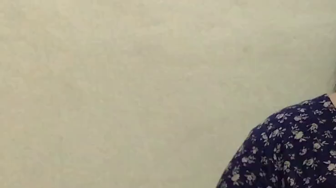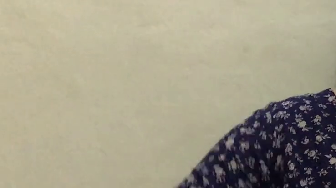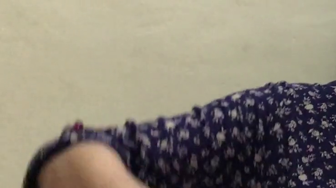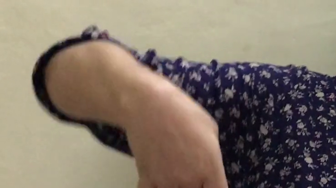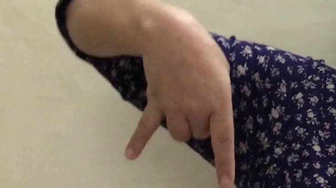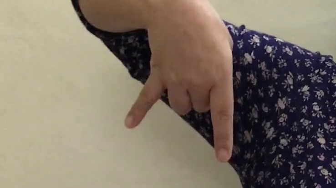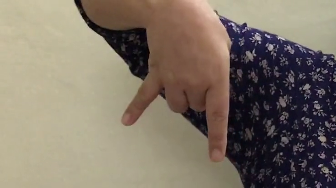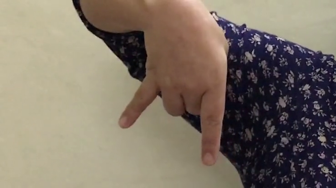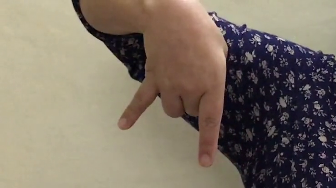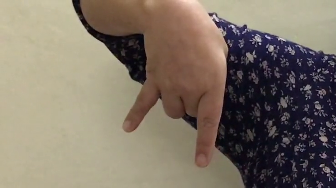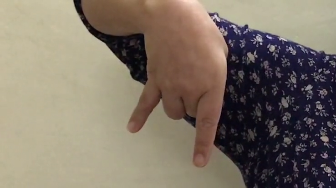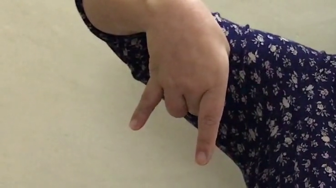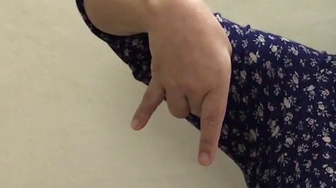फ